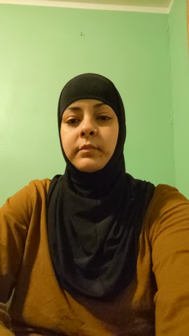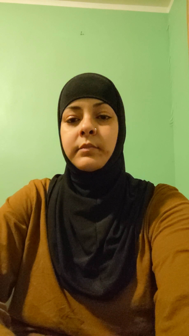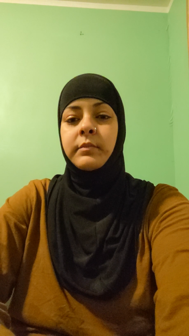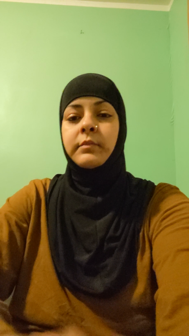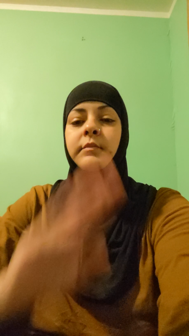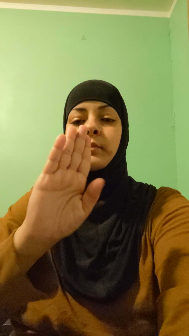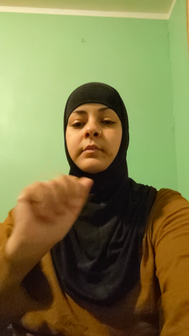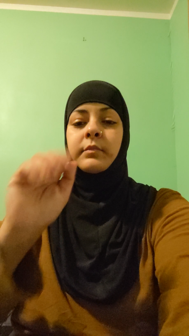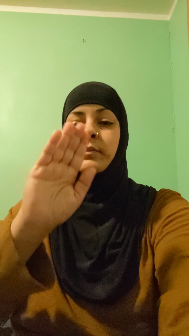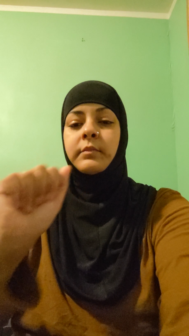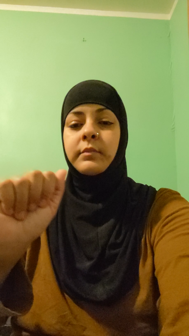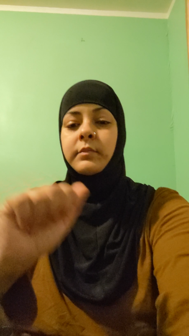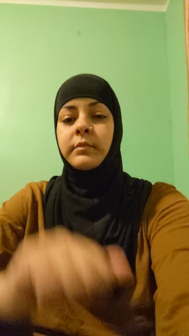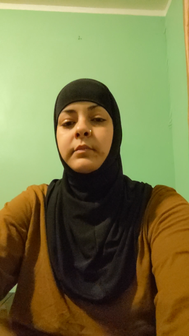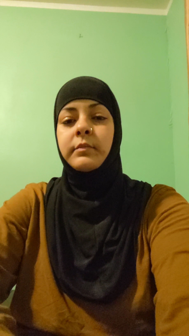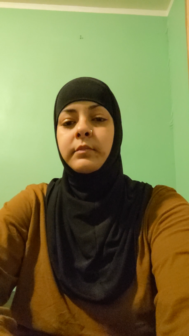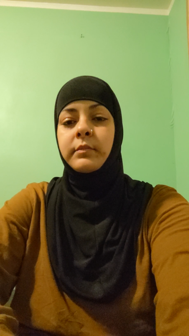baa baa